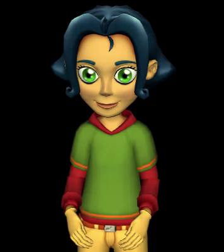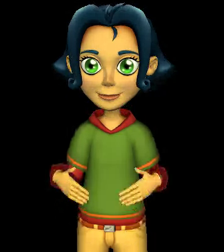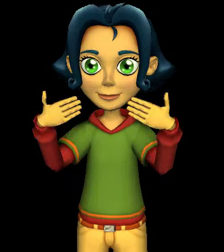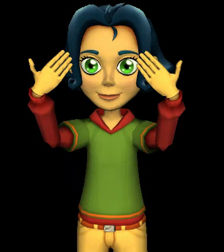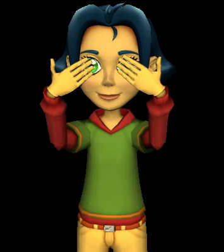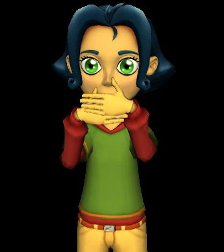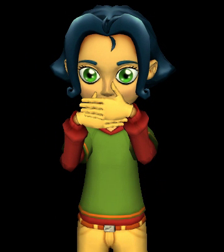الليل